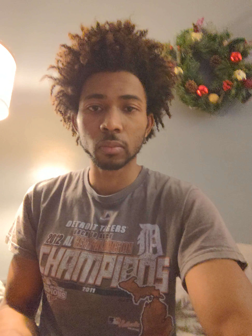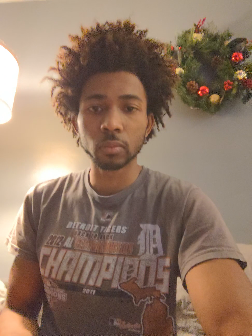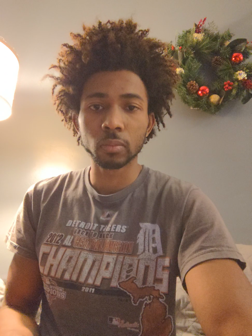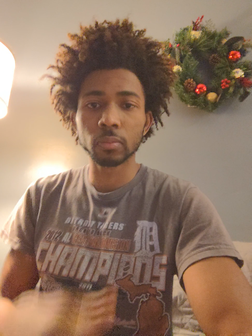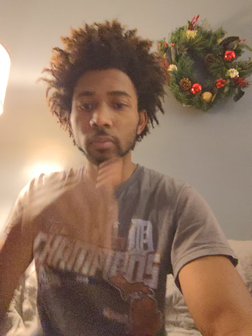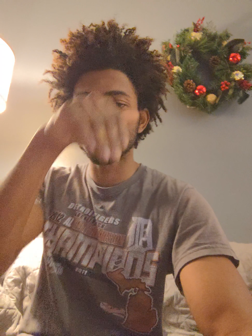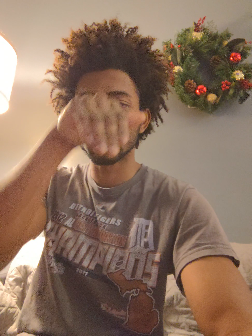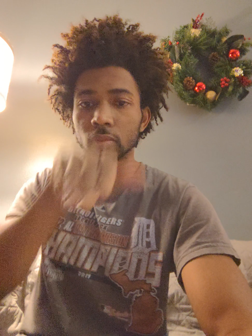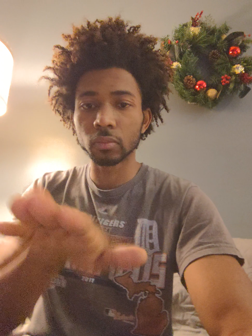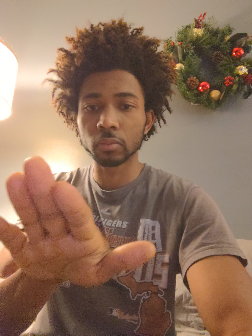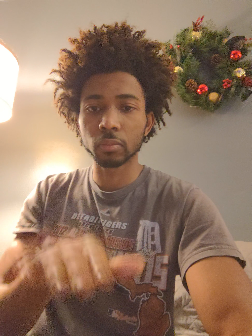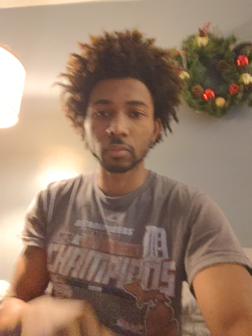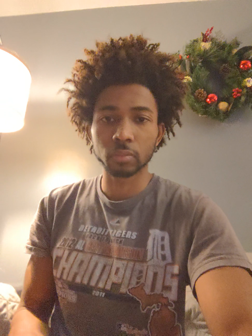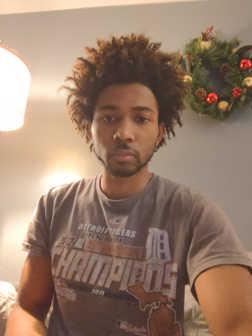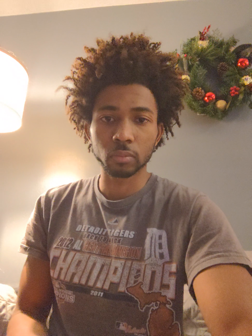elephant